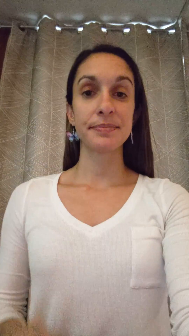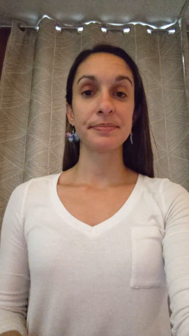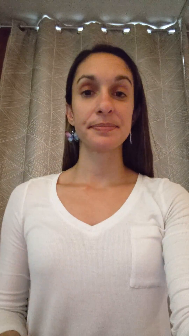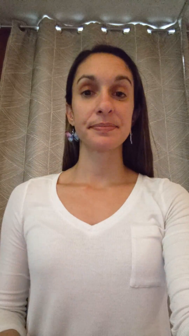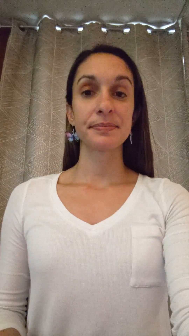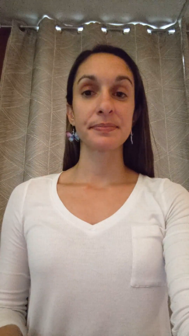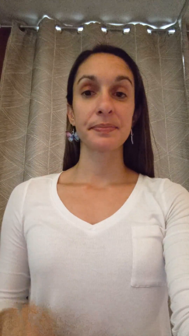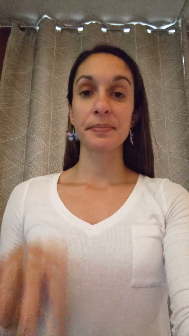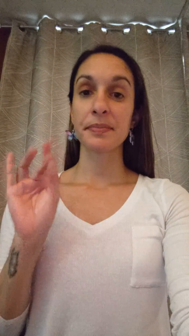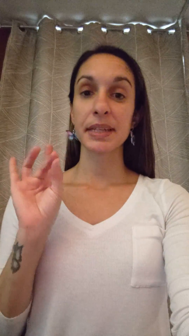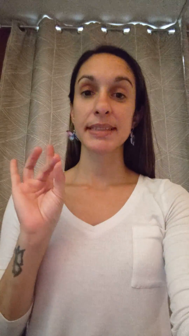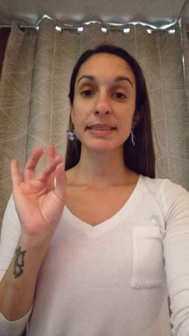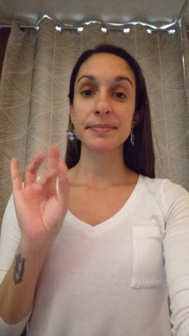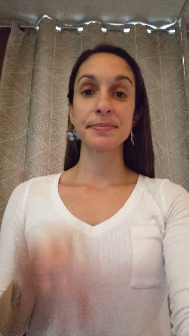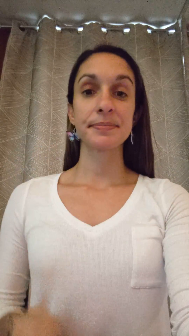pick